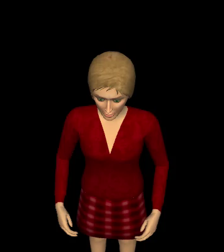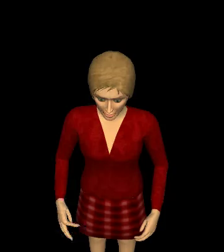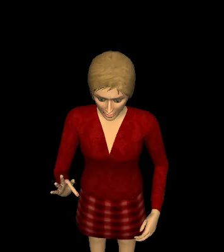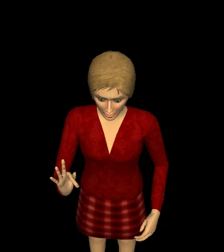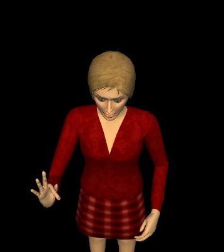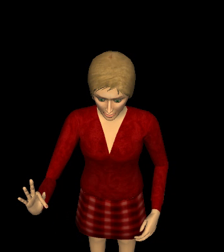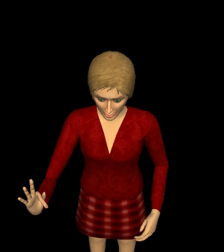فرنسا